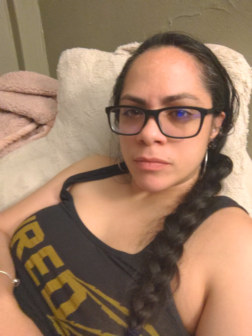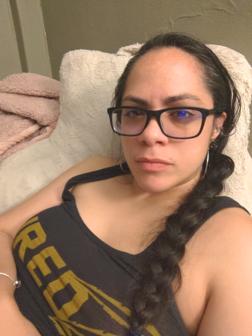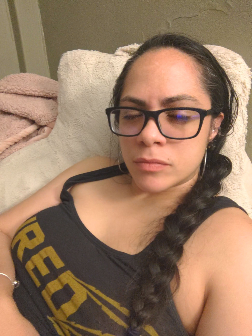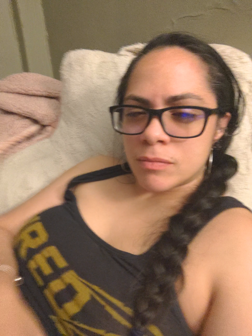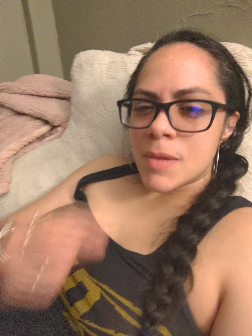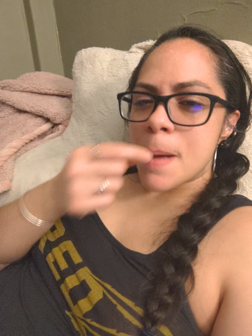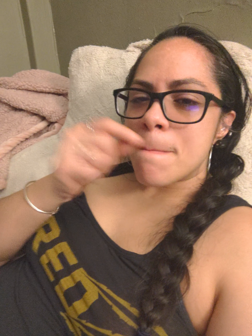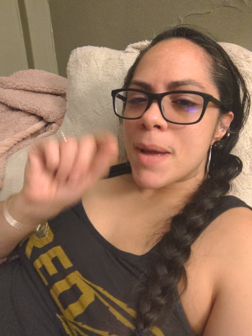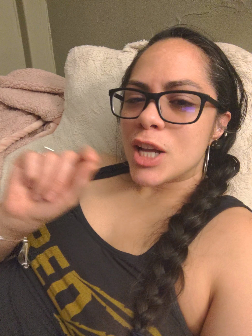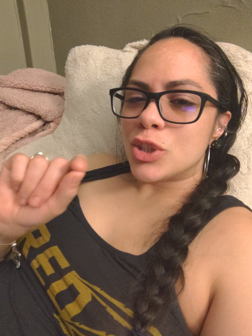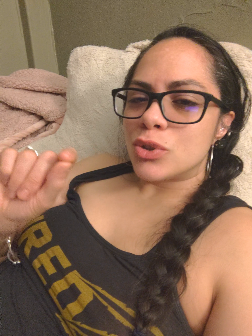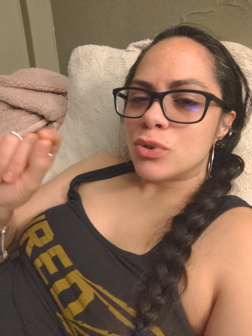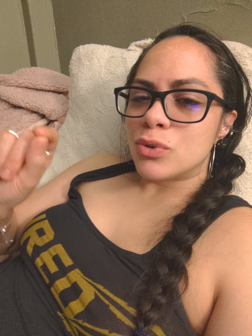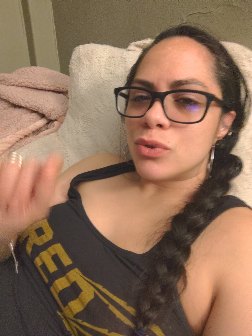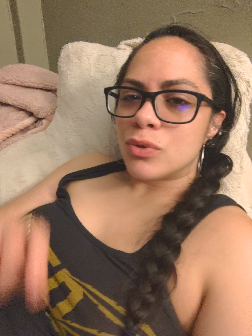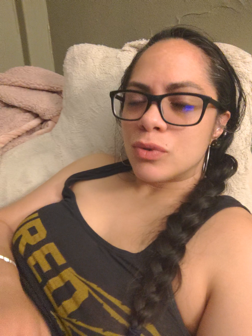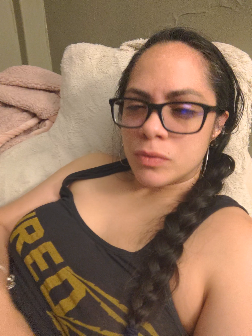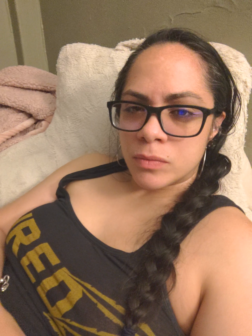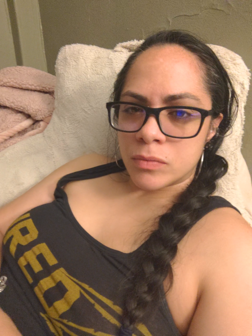pencil